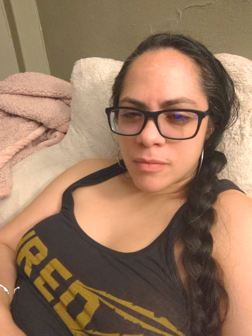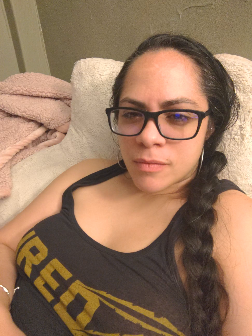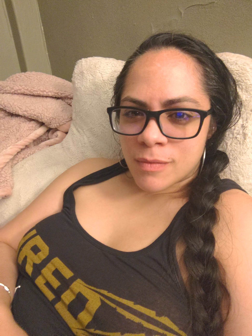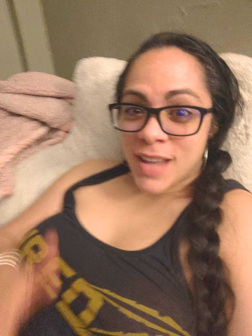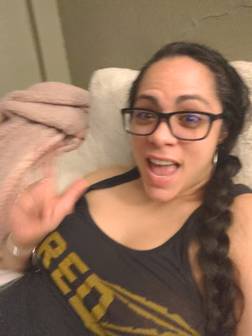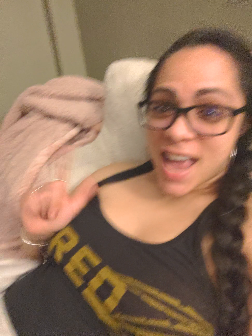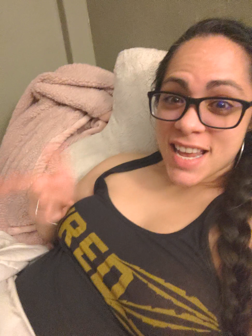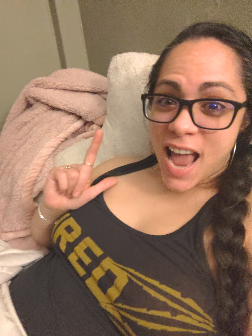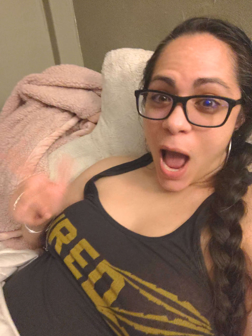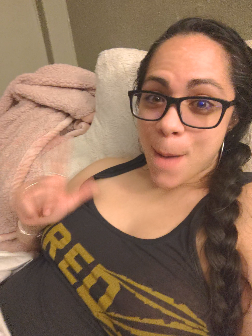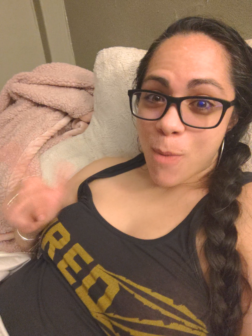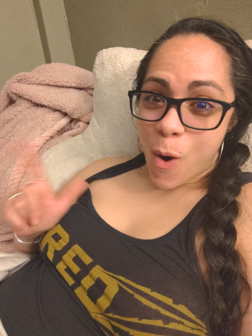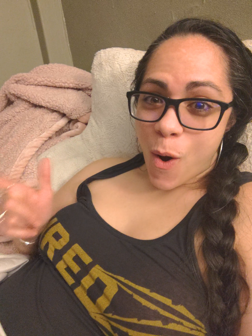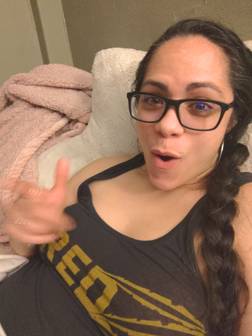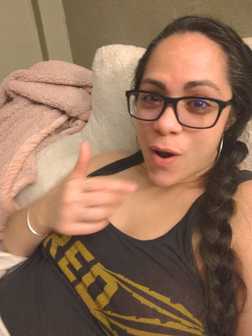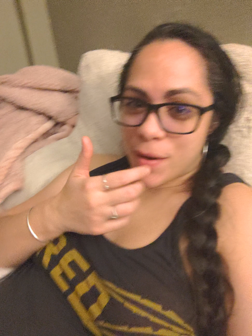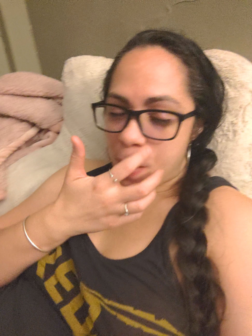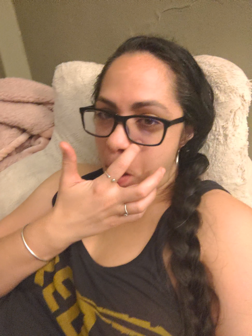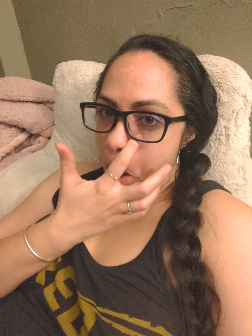cowboy